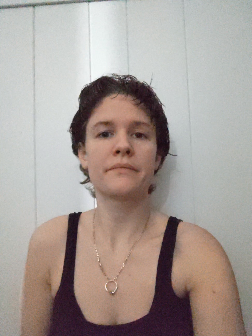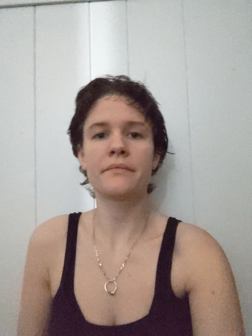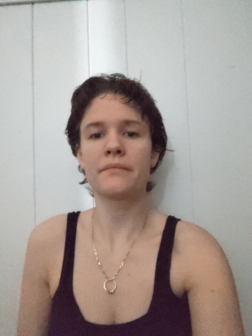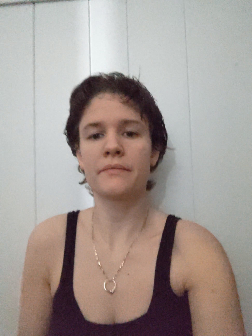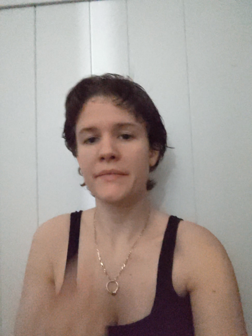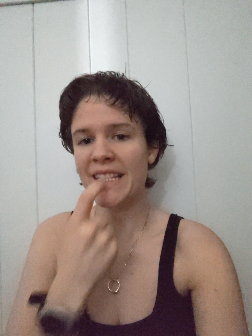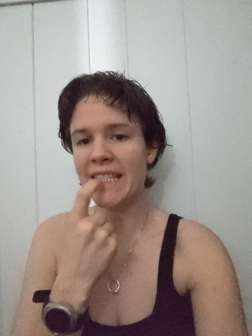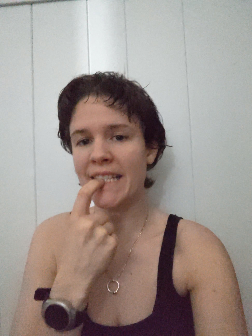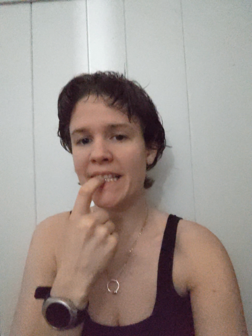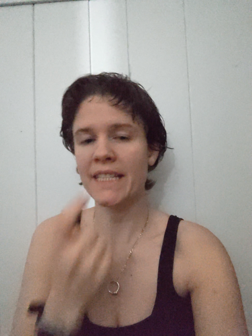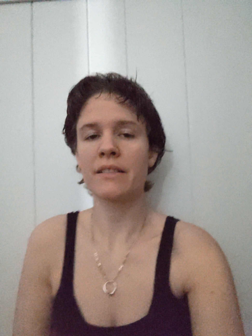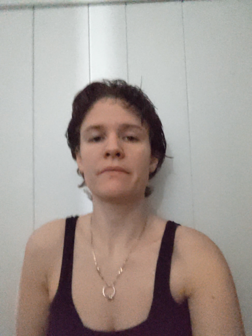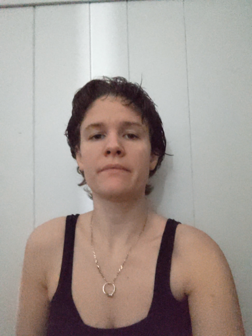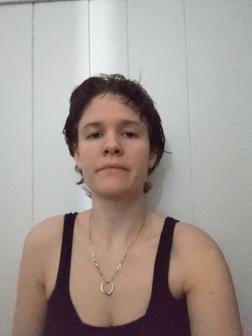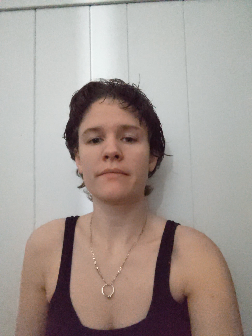tooth